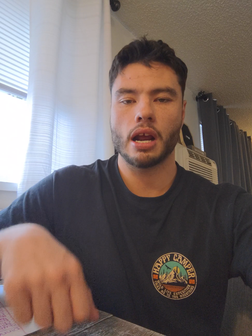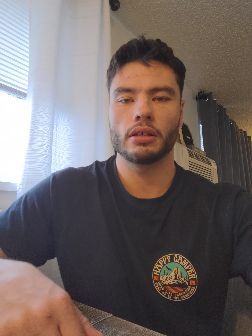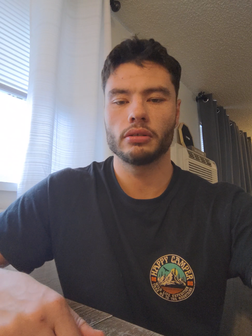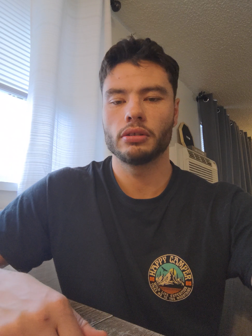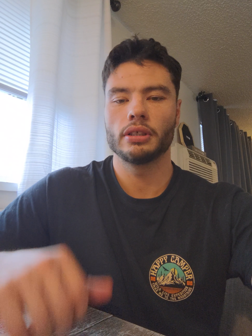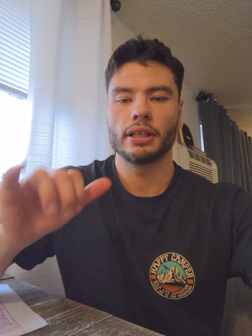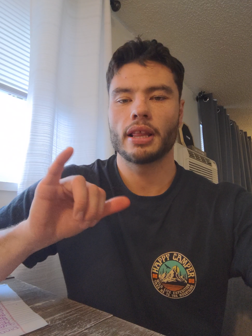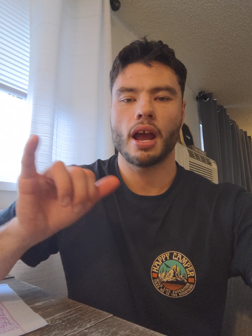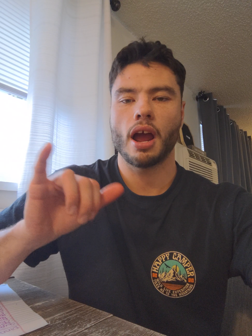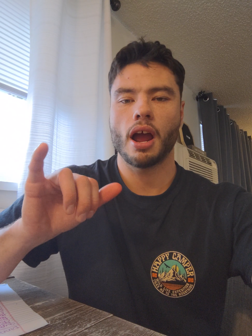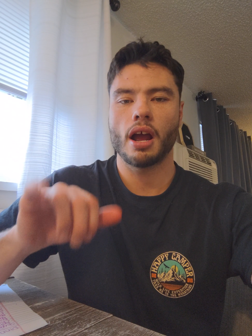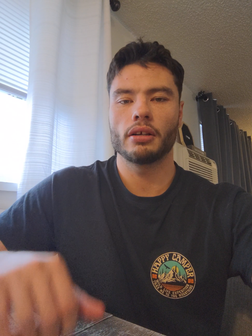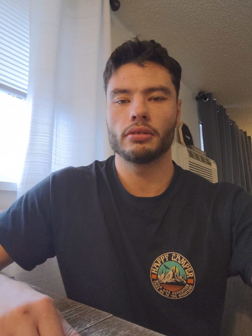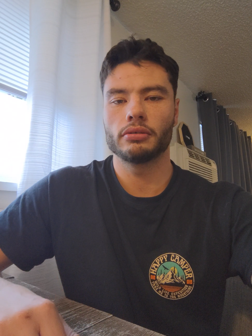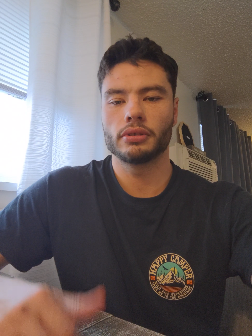like